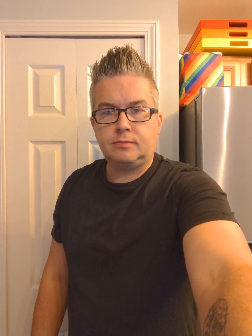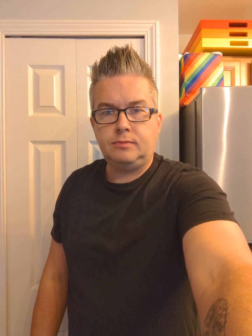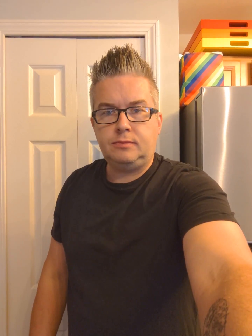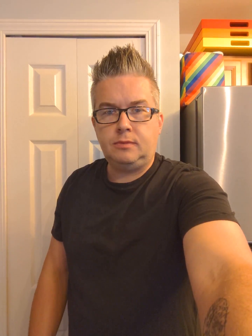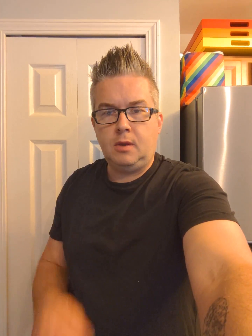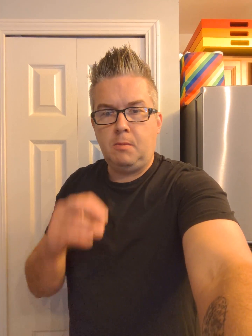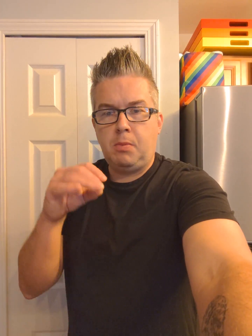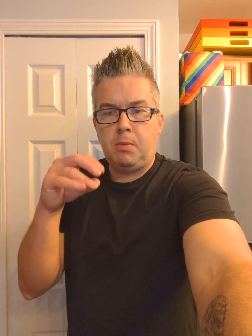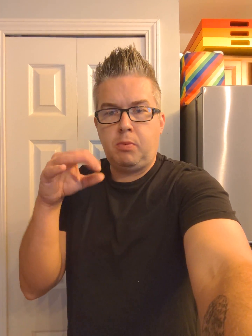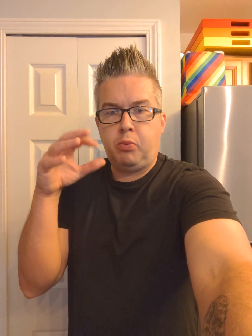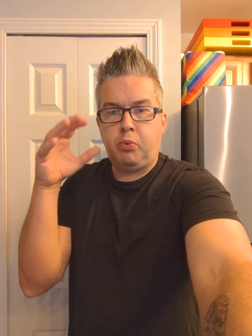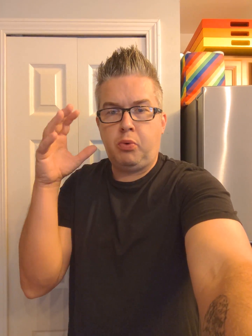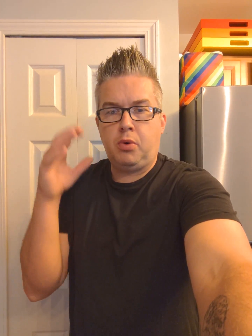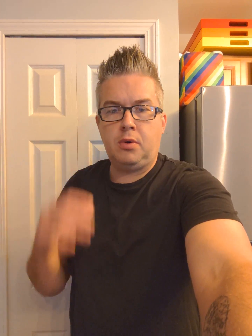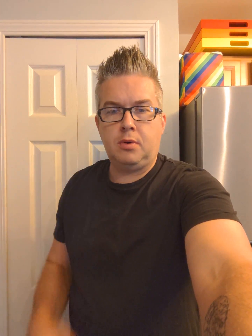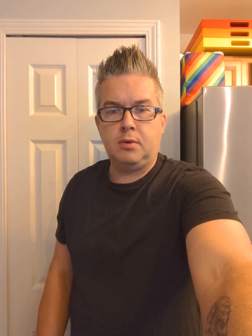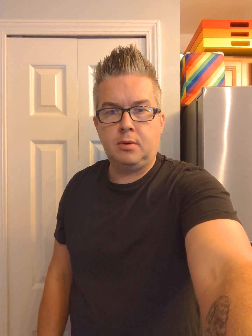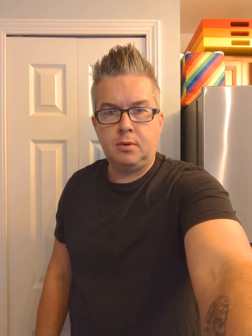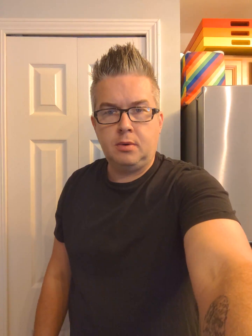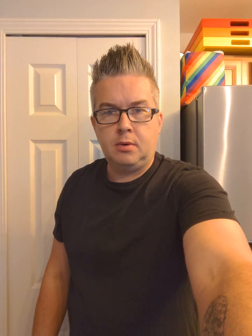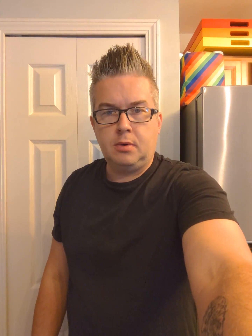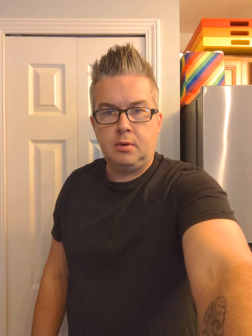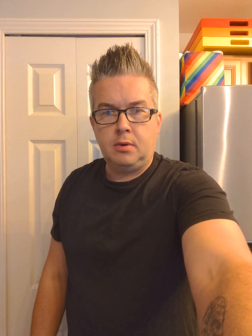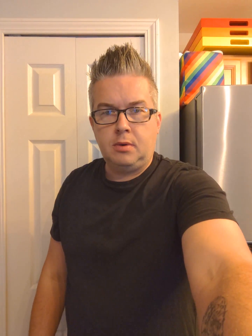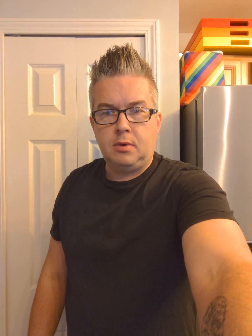bubbles